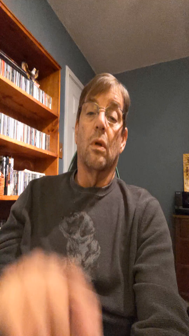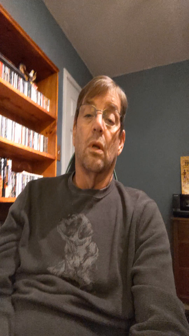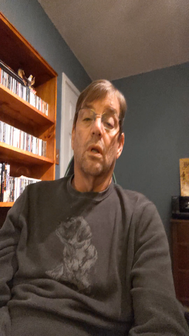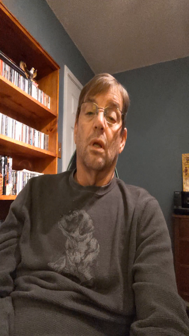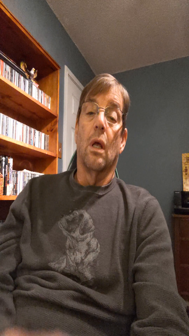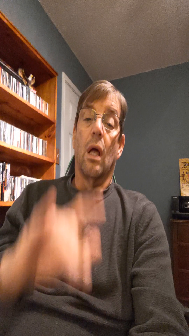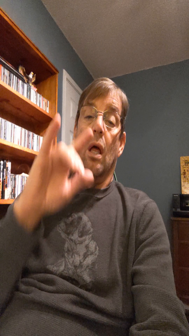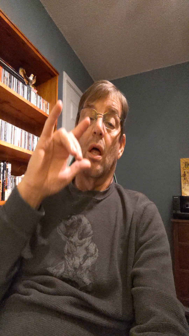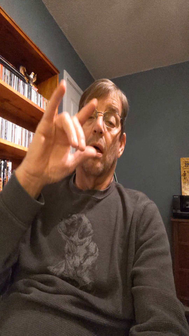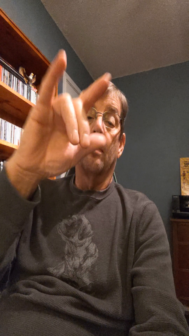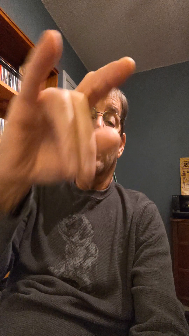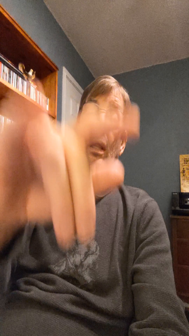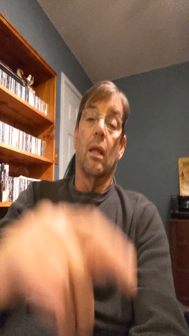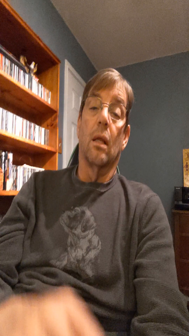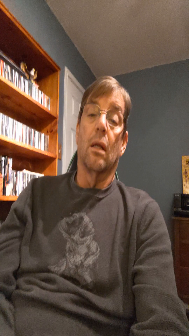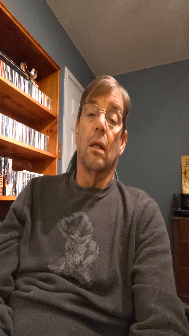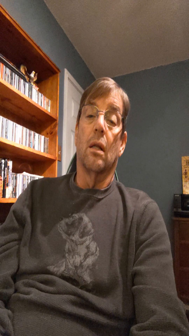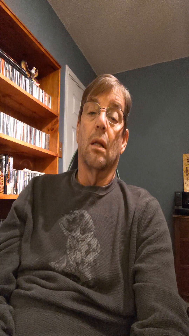airplane